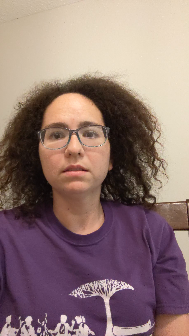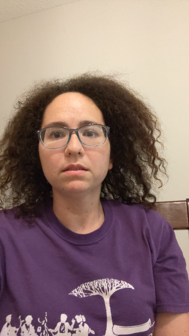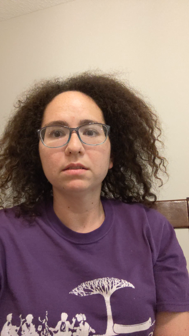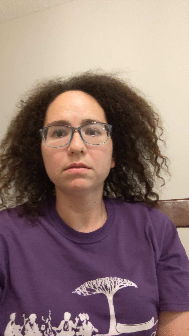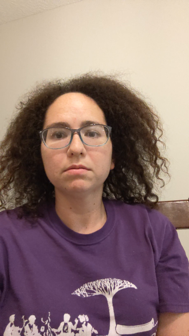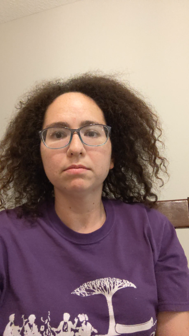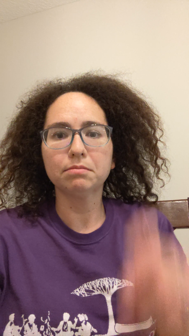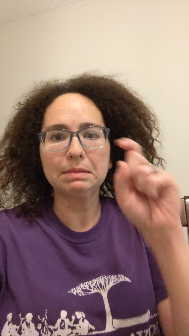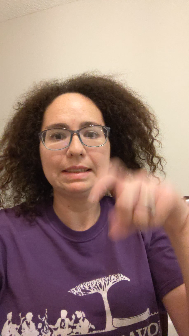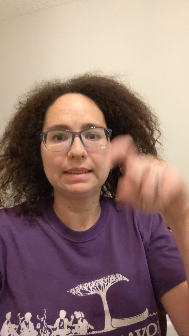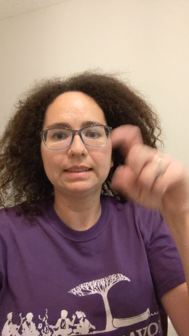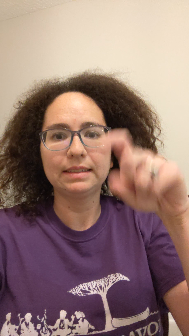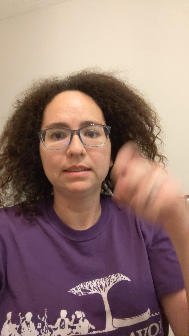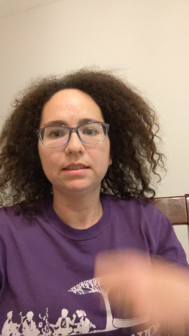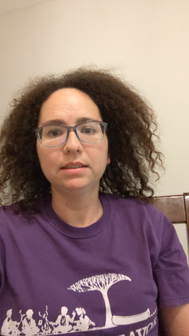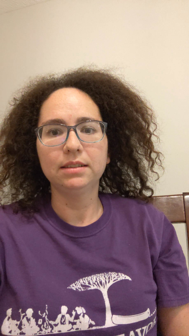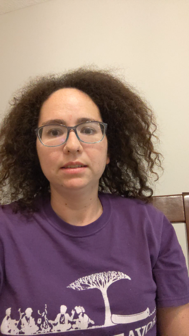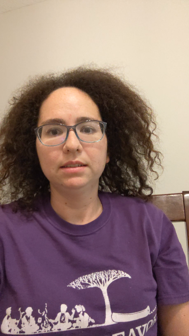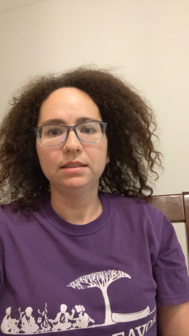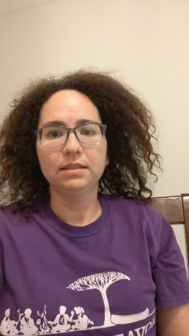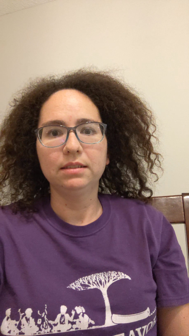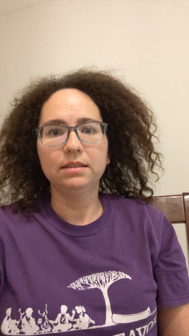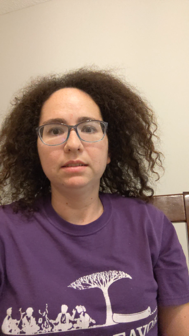need